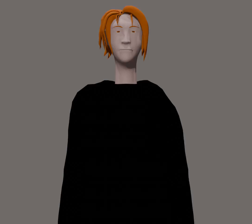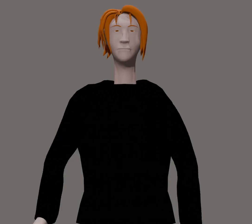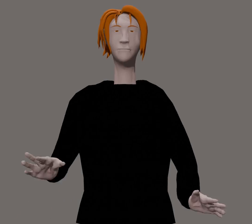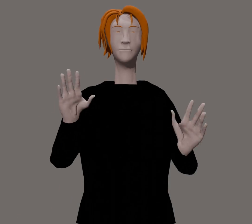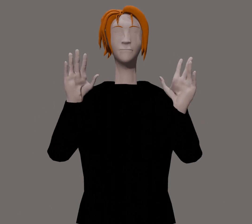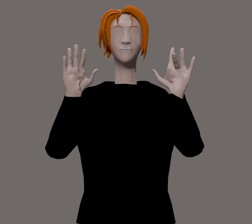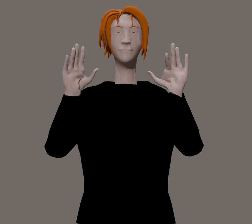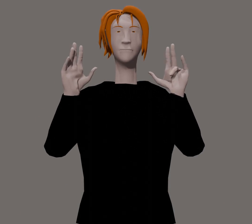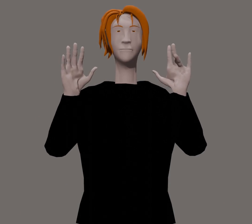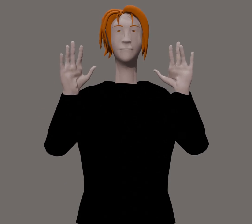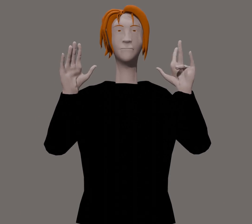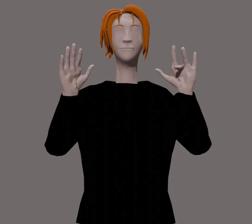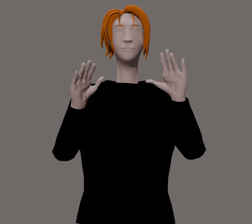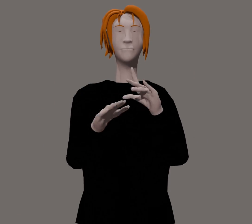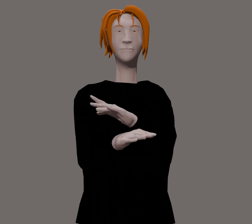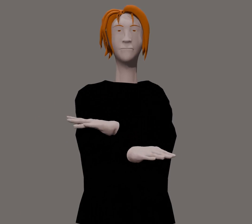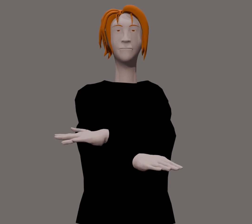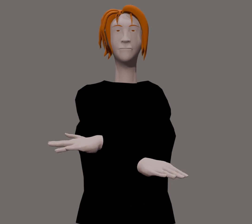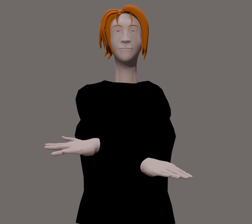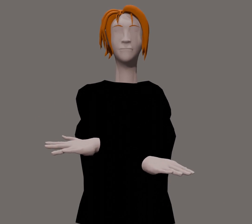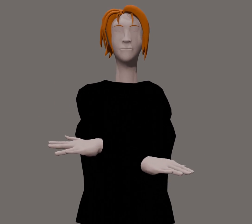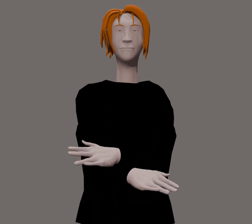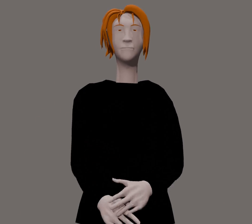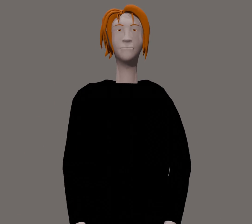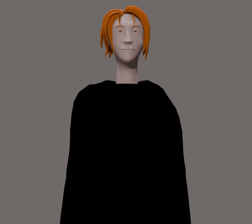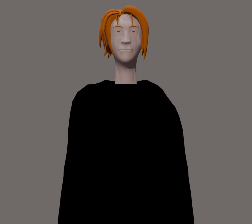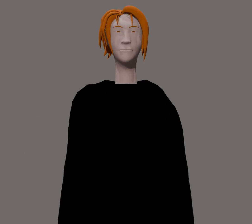Congregate